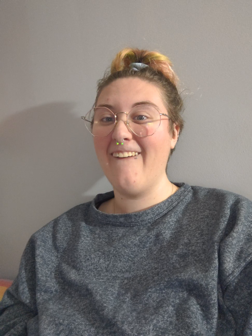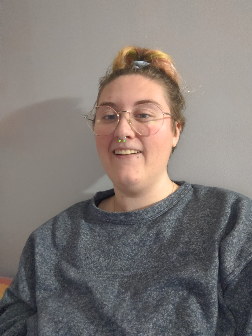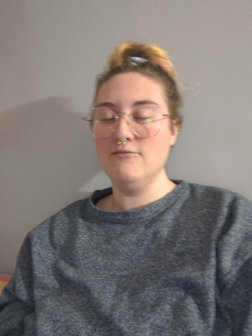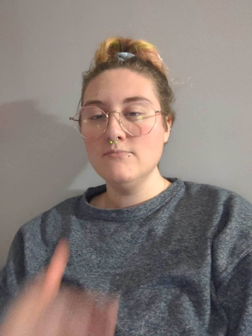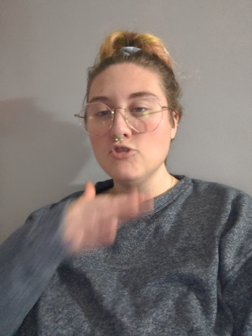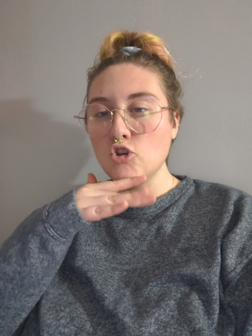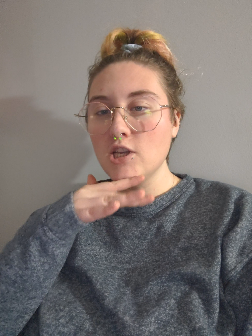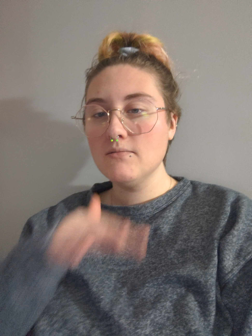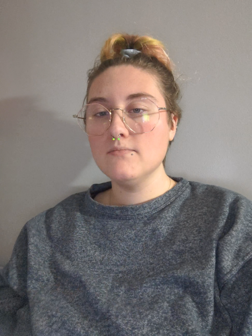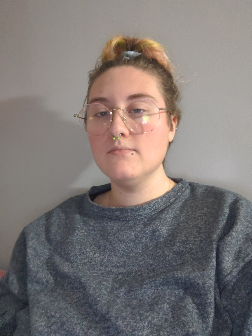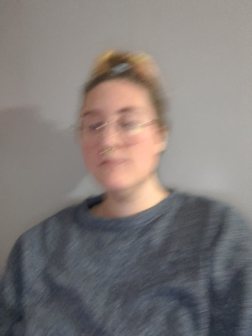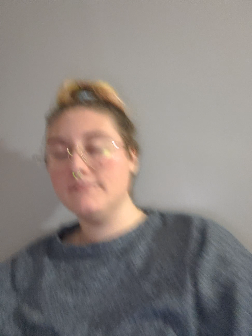dirty